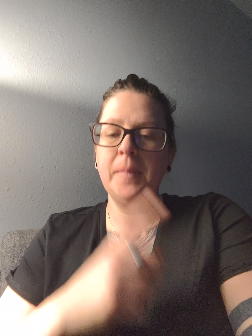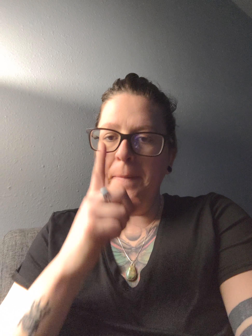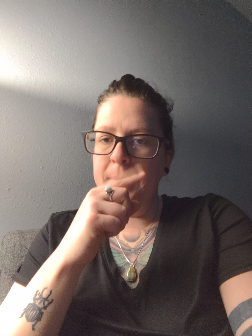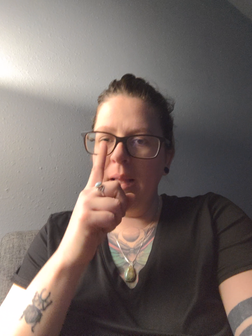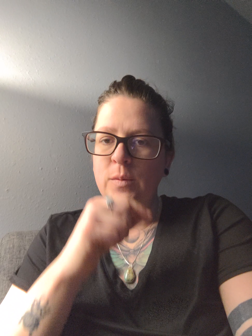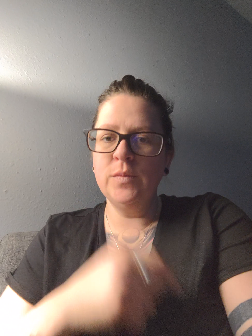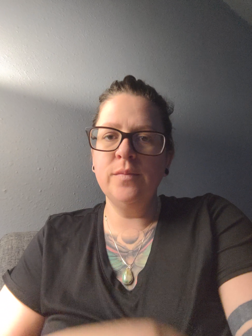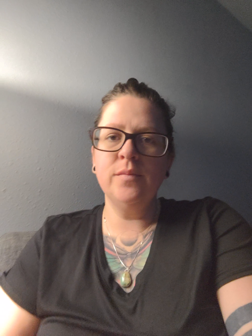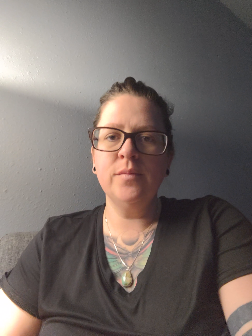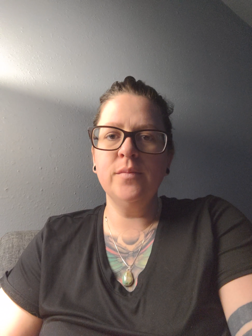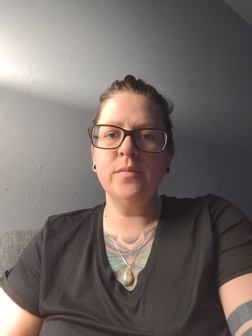mouse